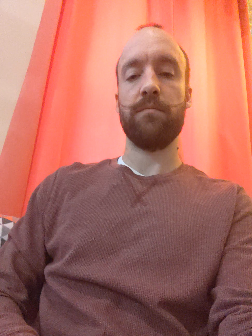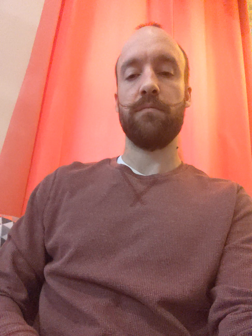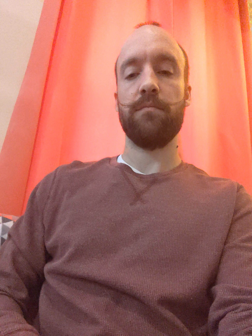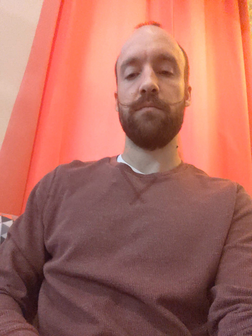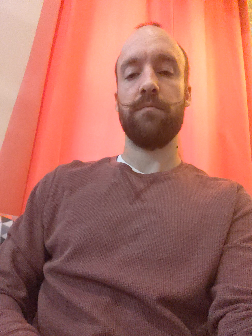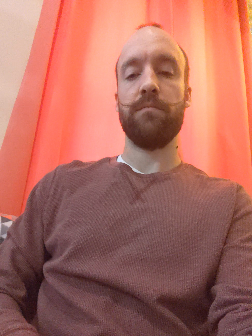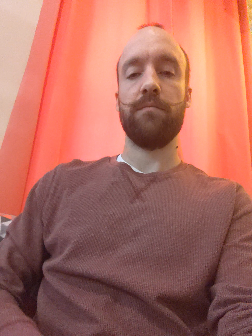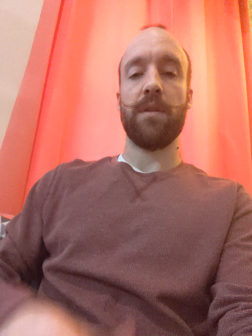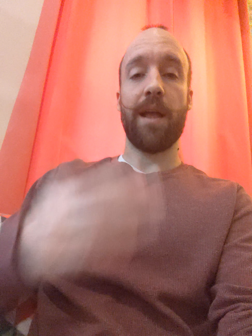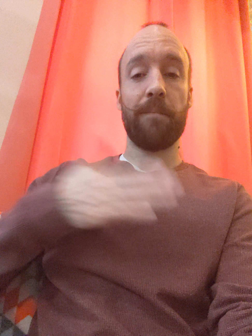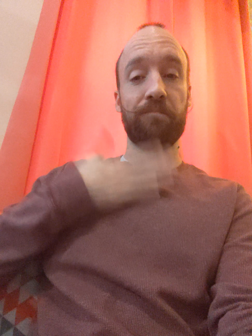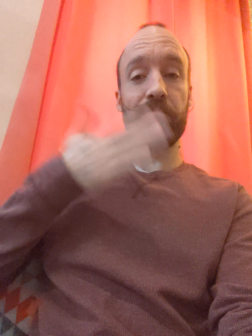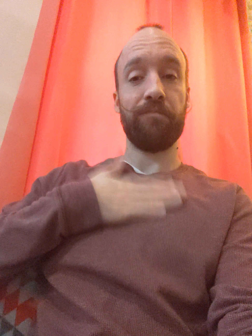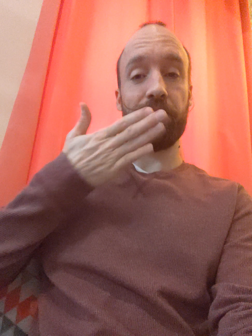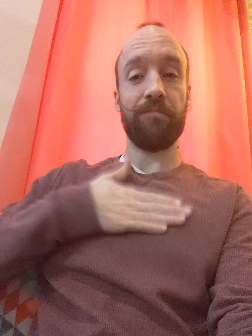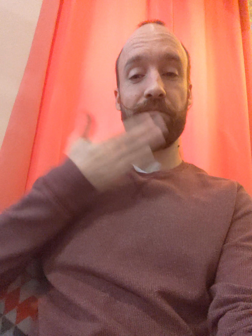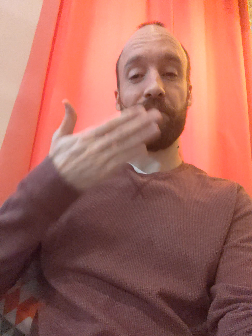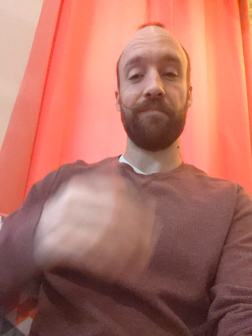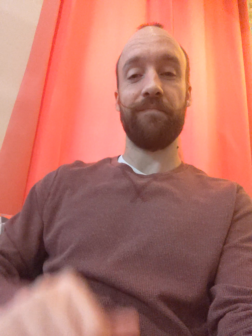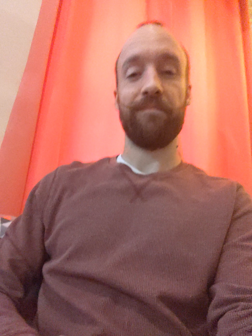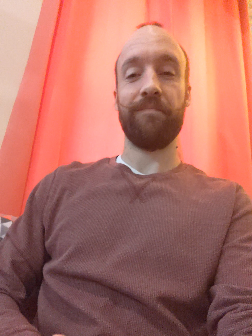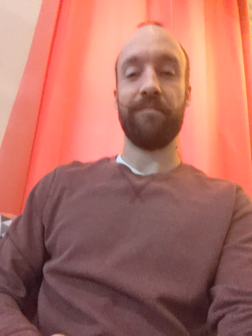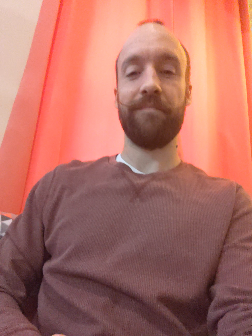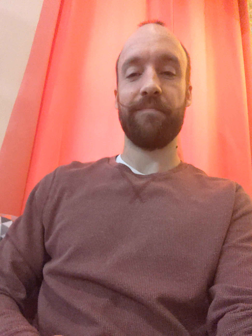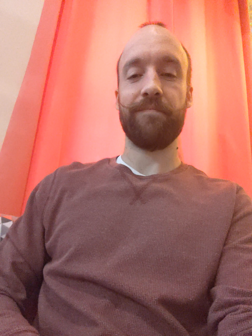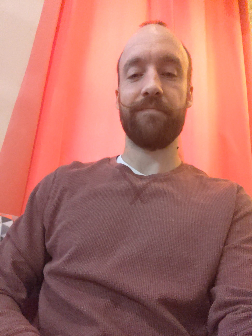happy